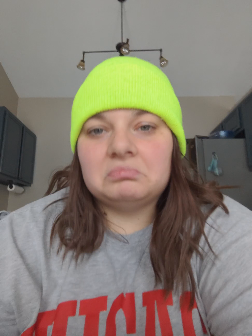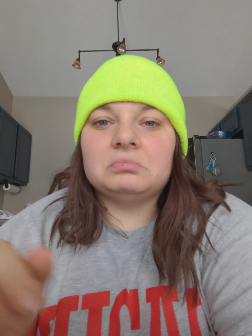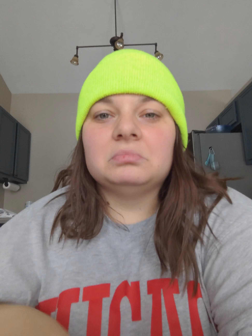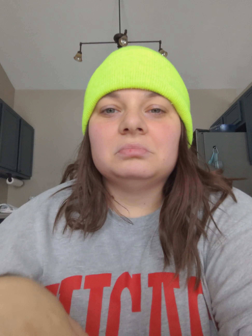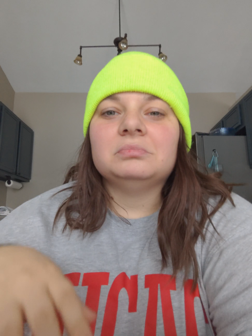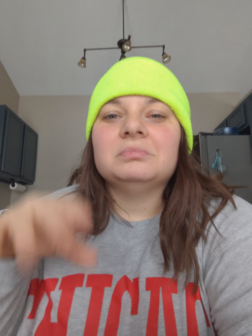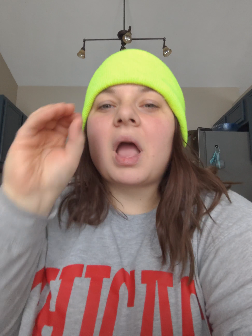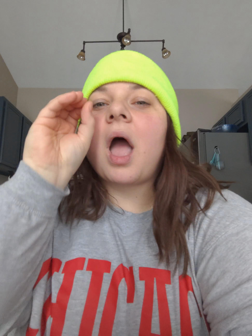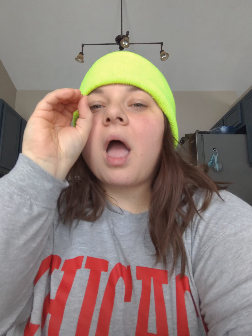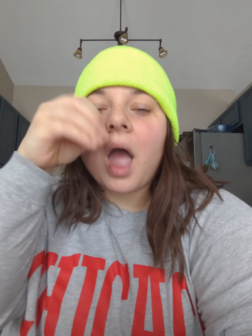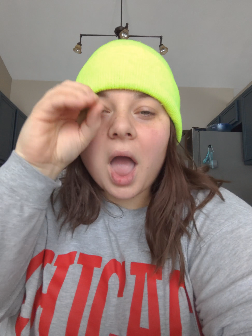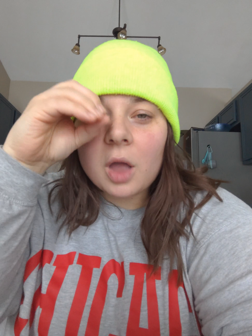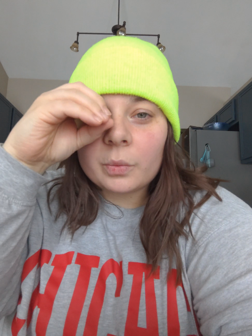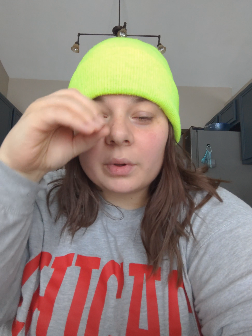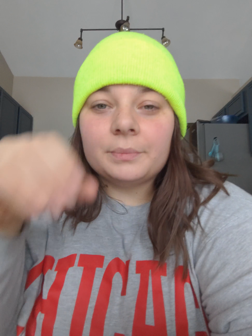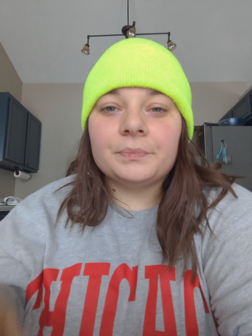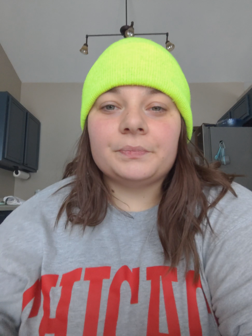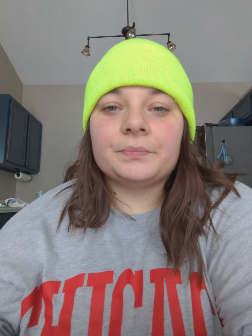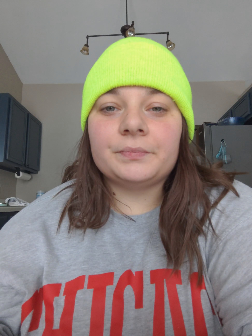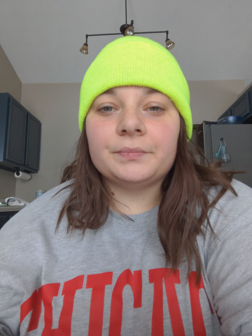owl